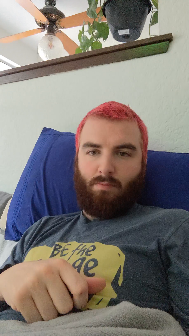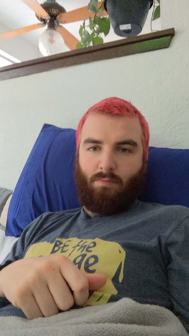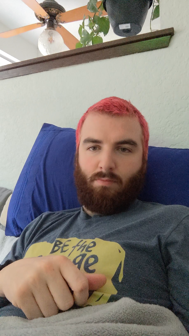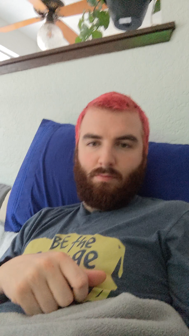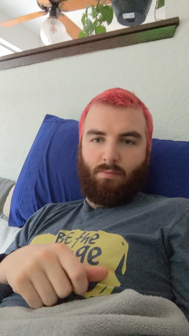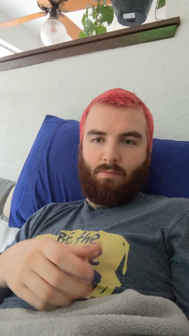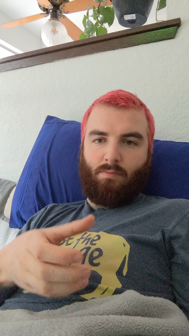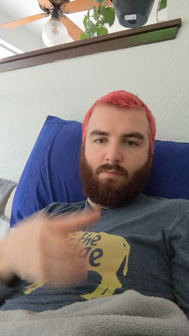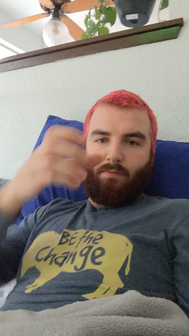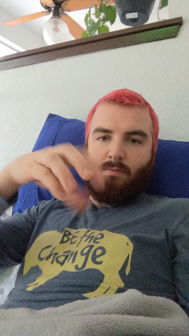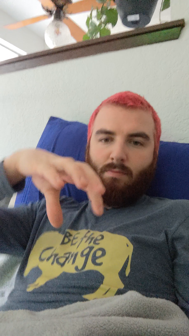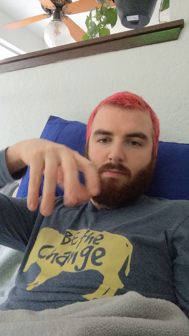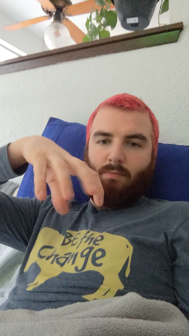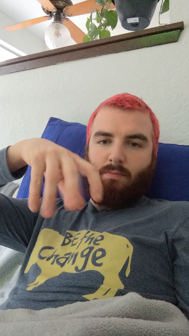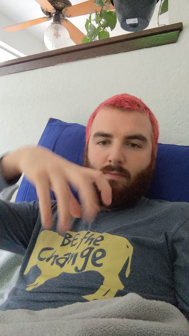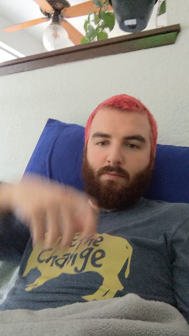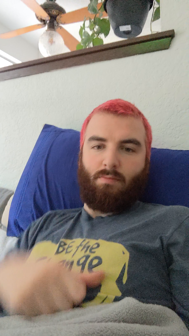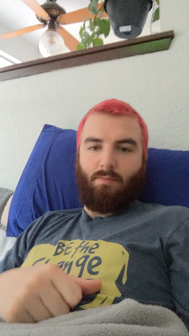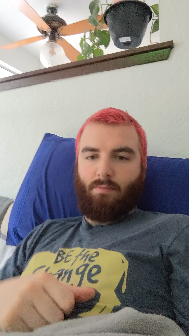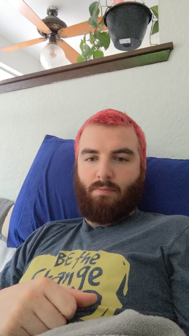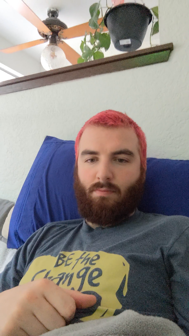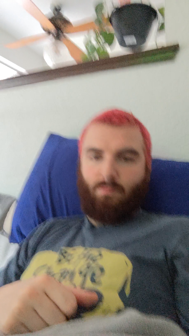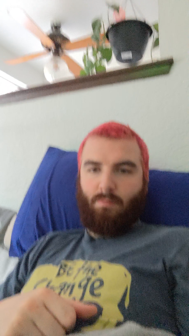jar